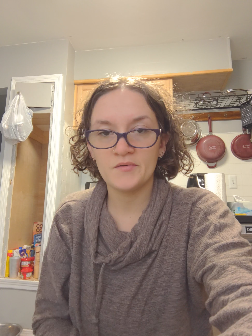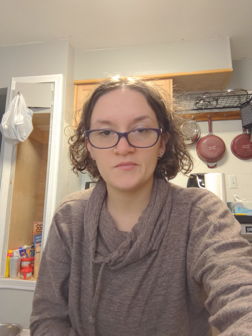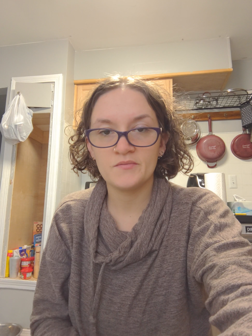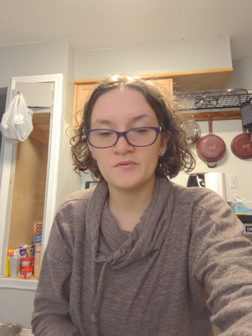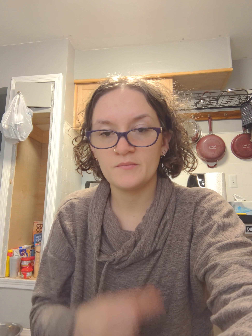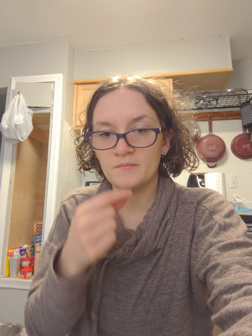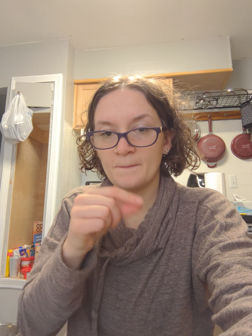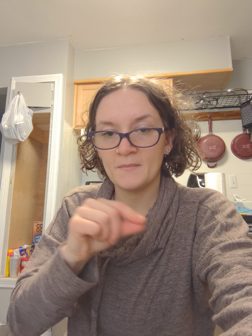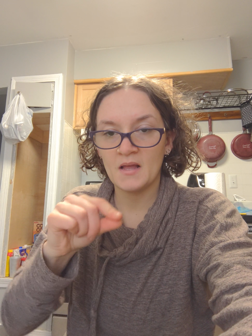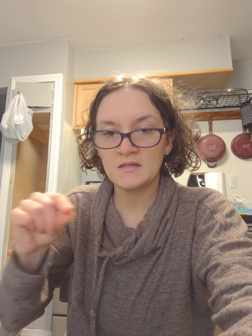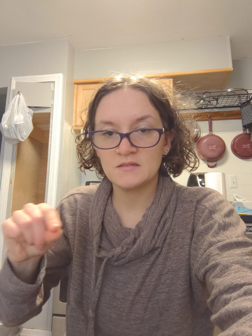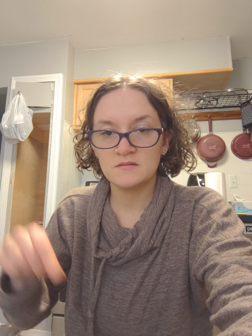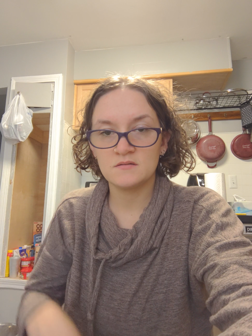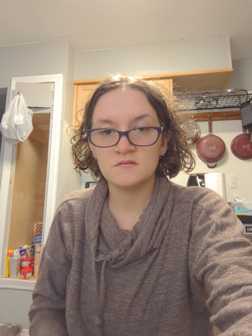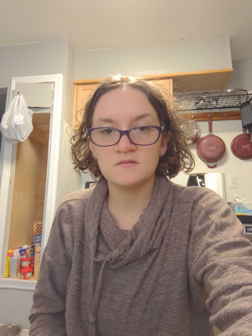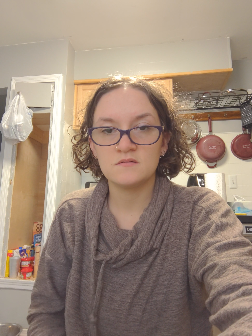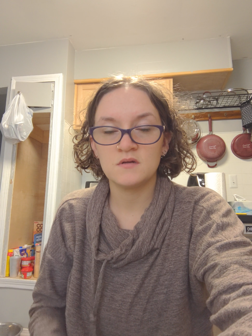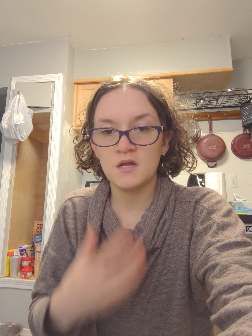pen